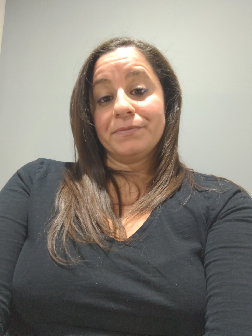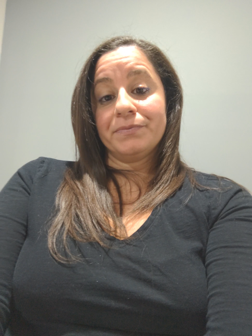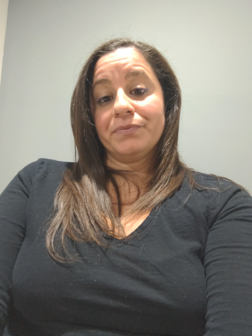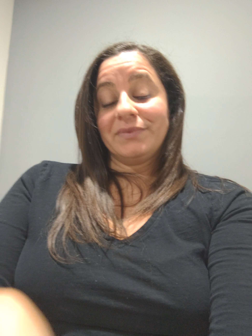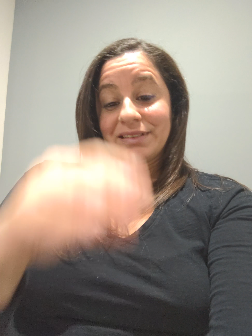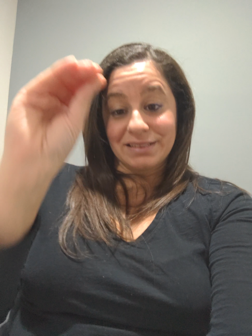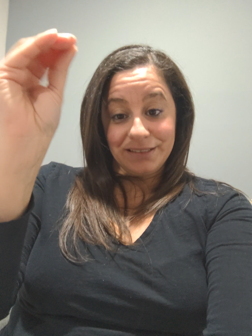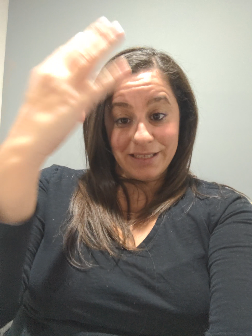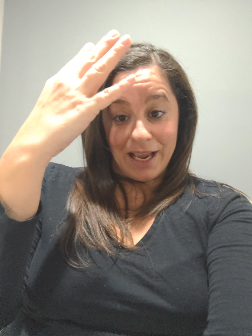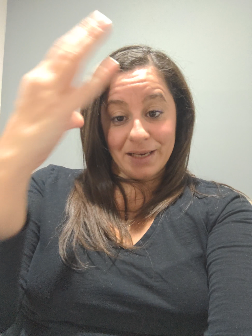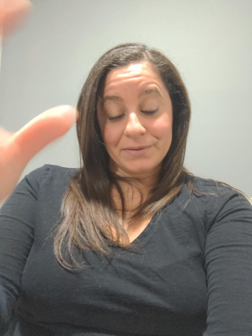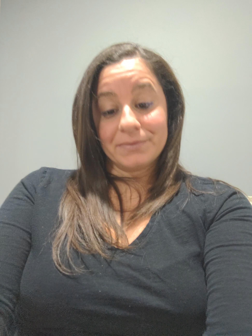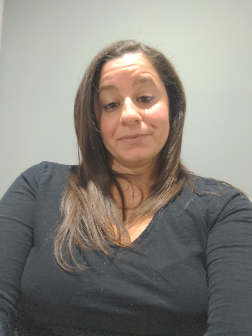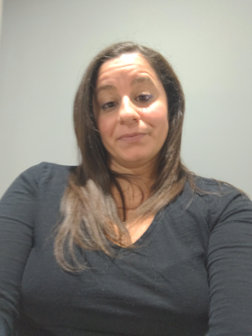sun